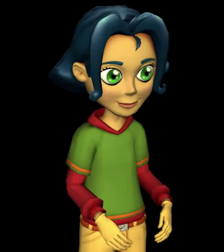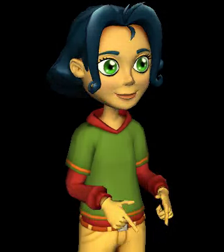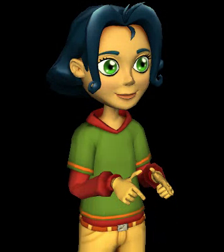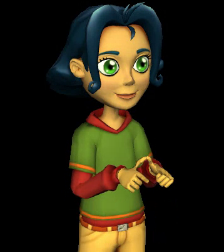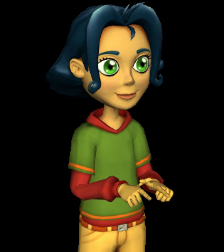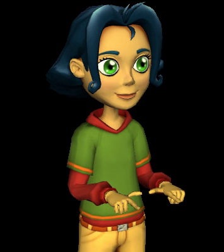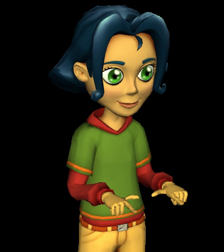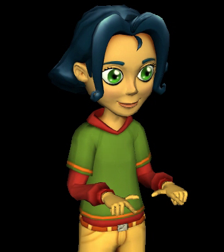لغة